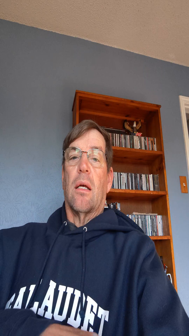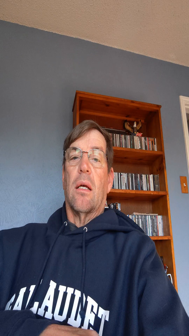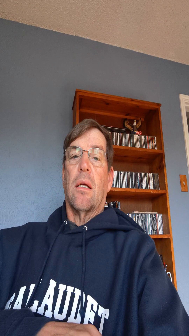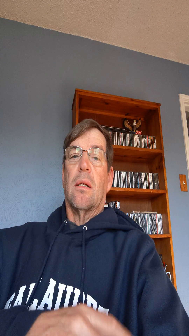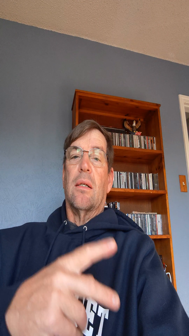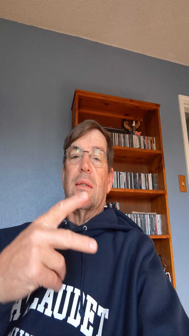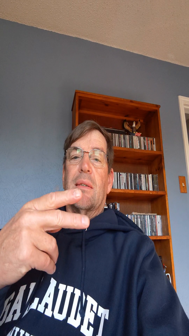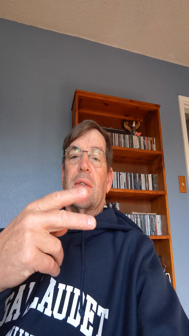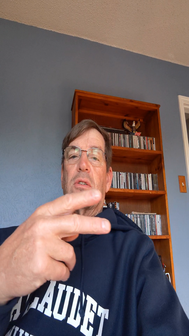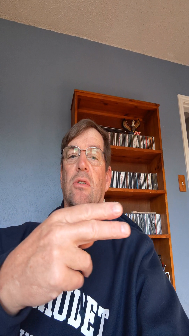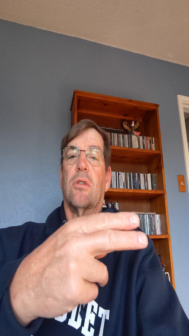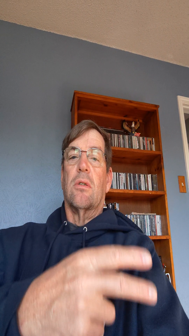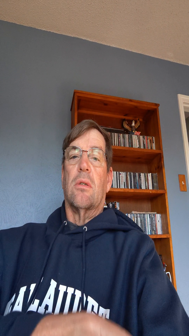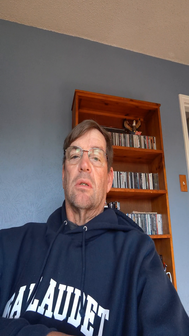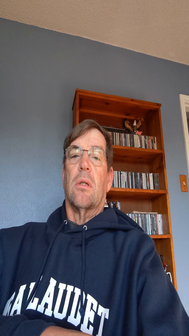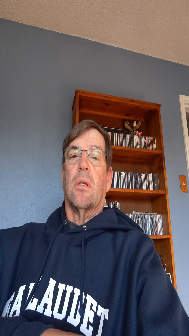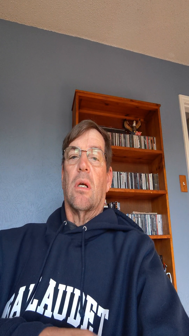scissors